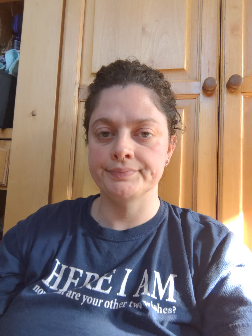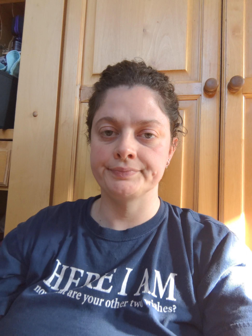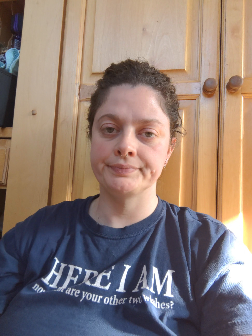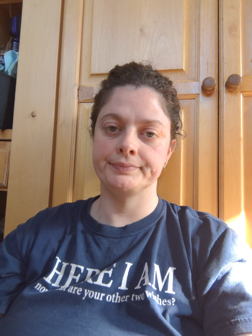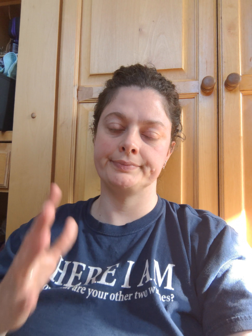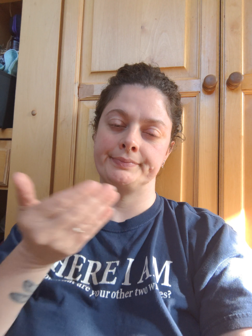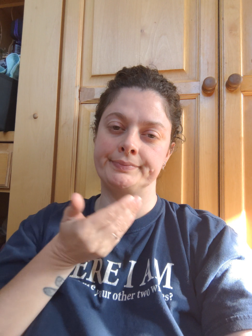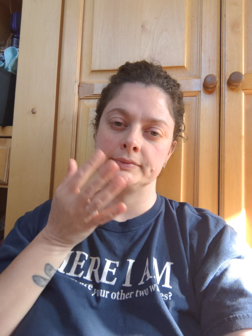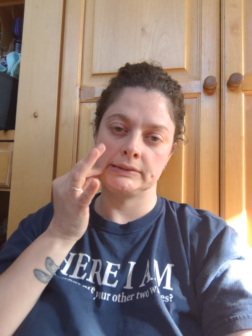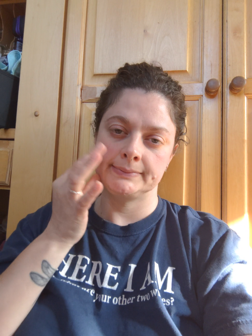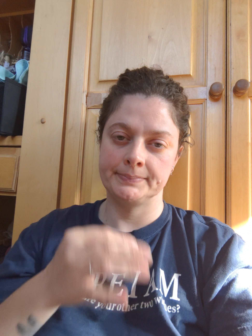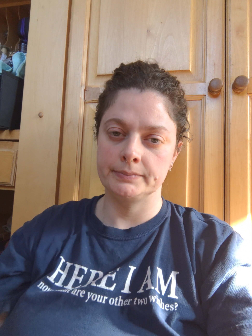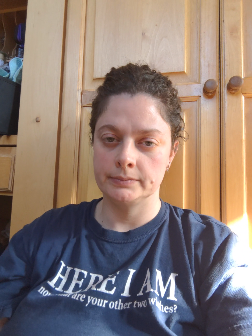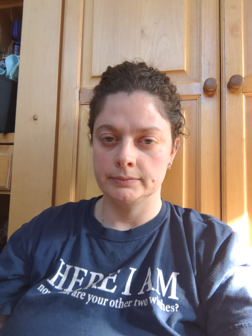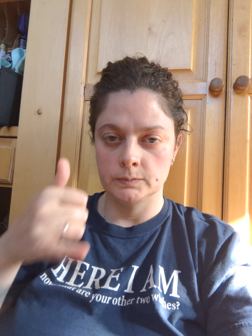kitty